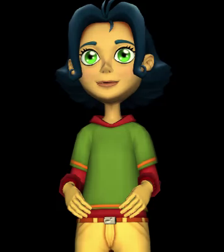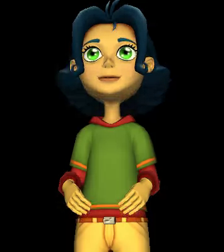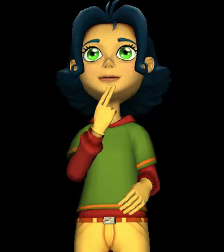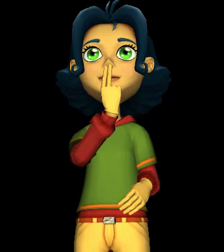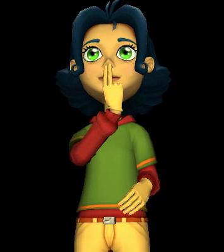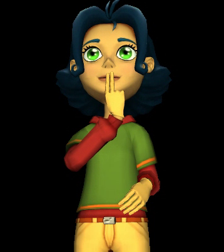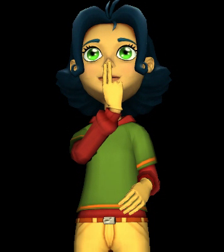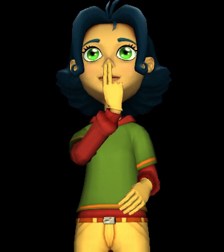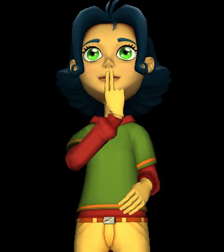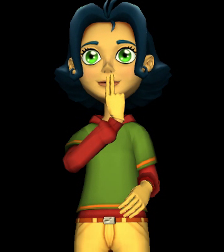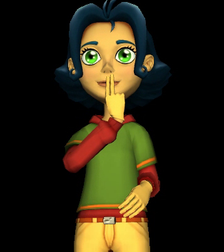سيجارة